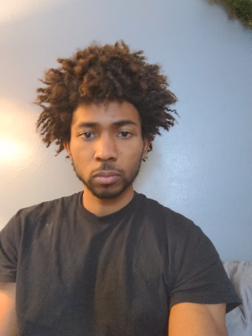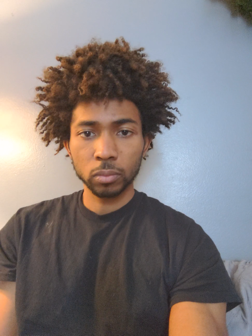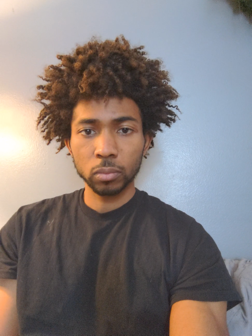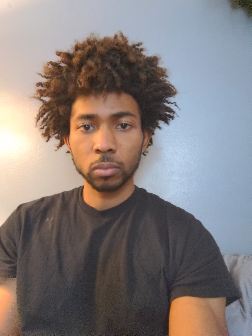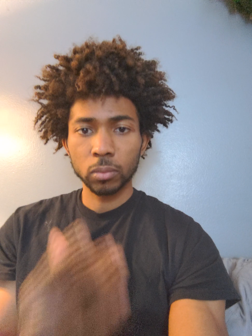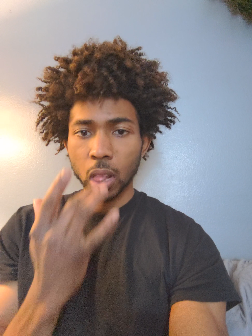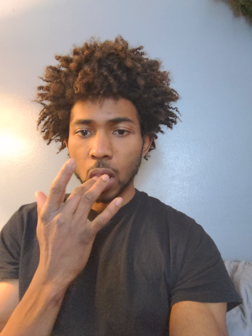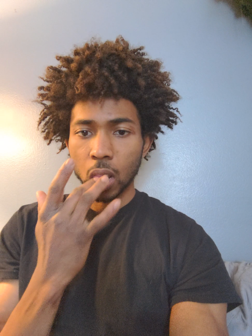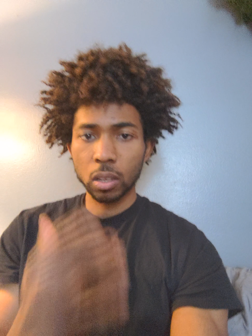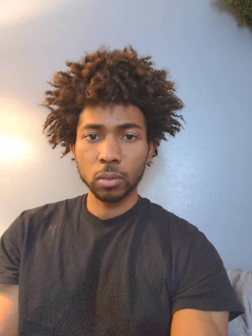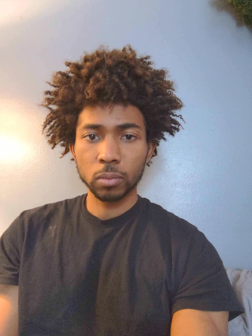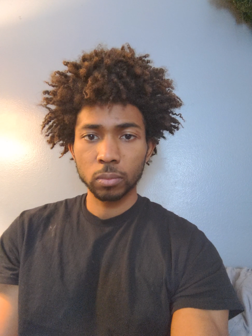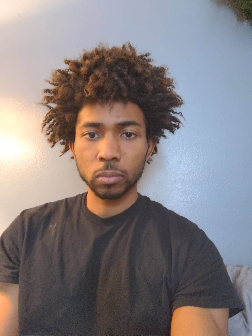taste